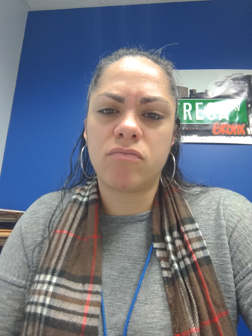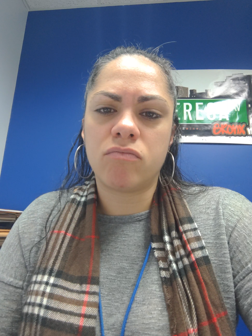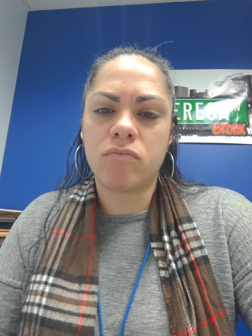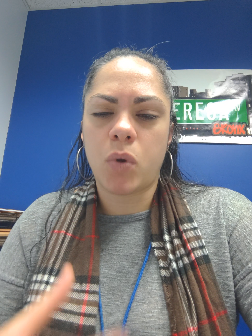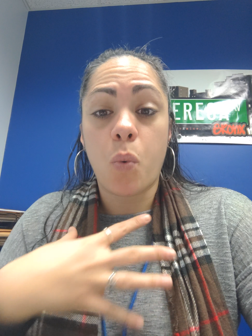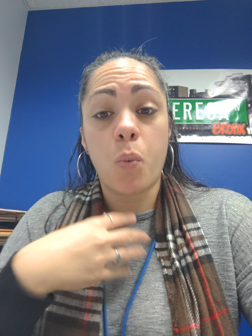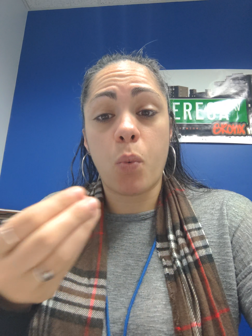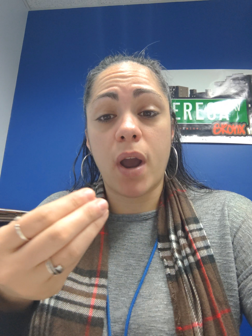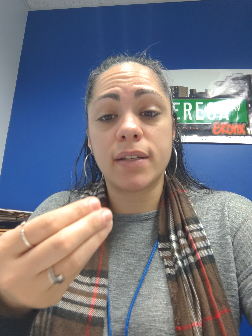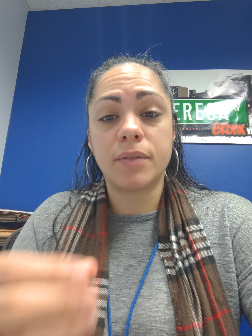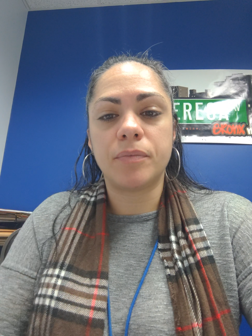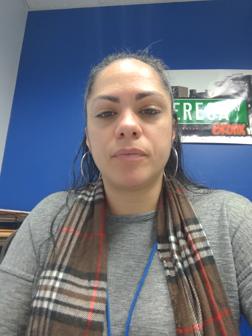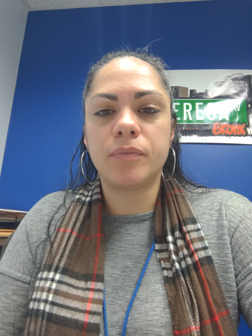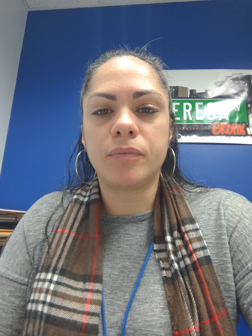white